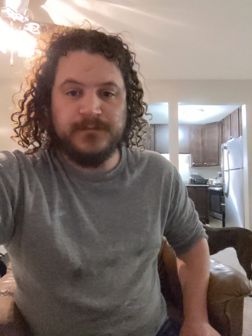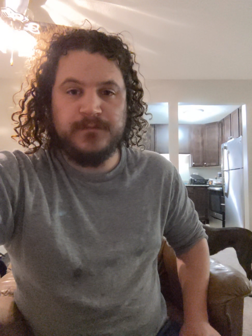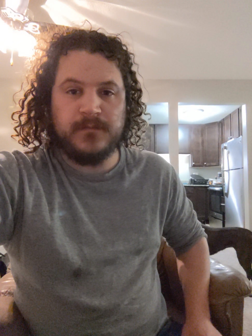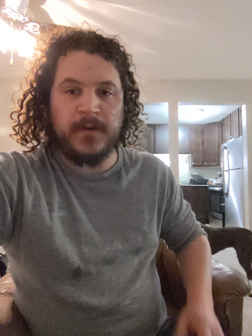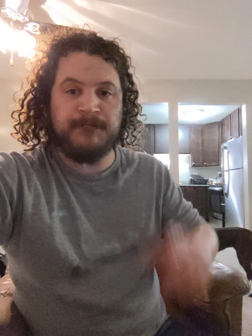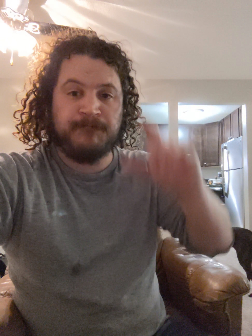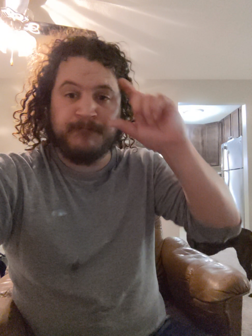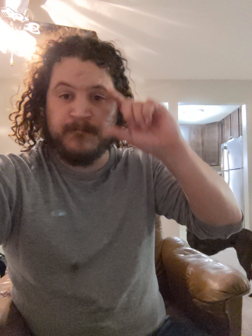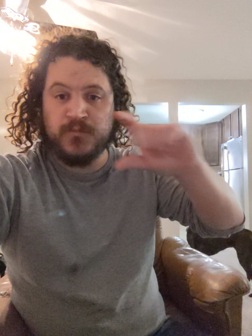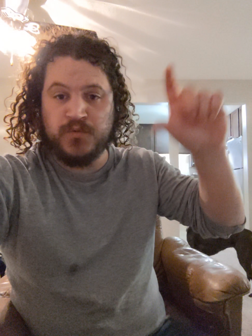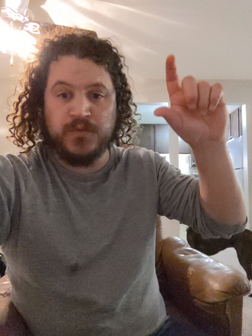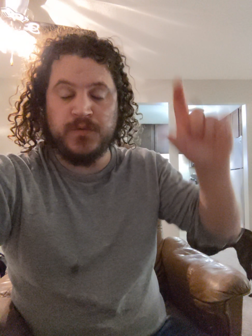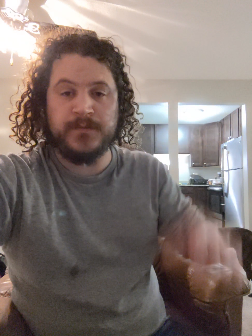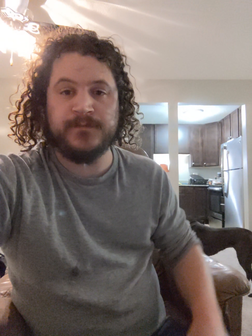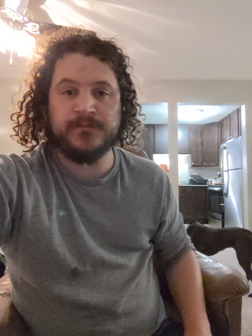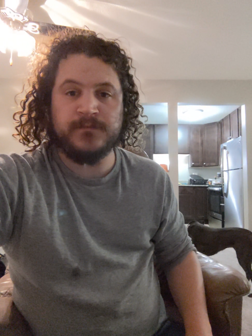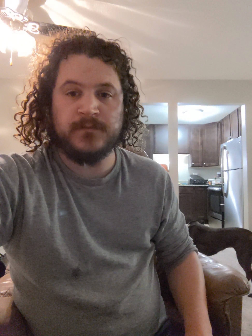moon